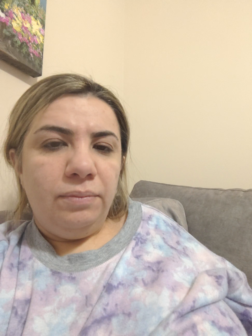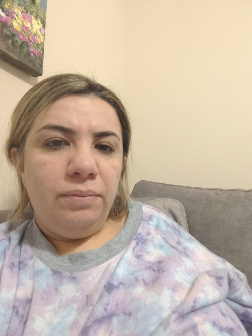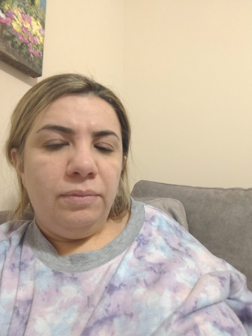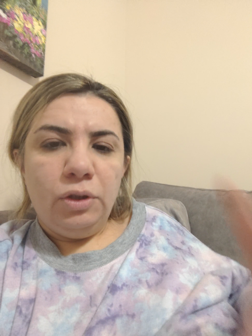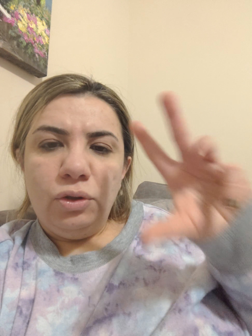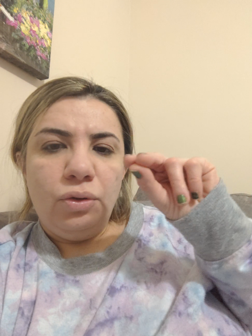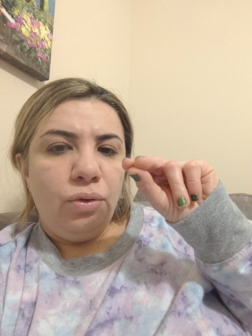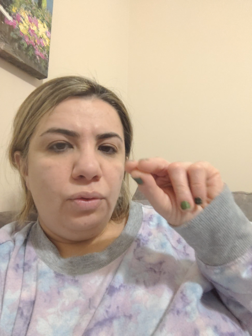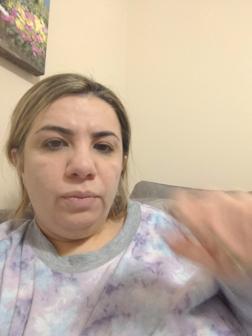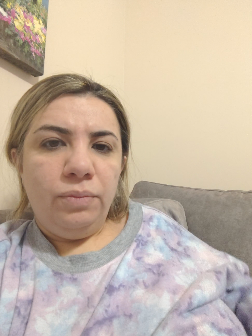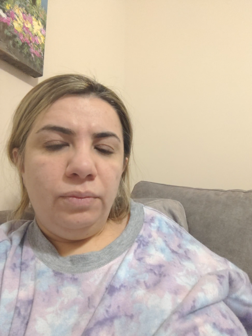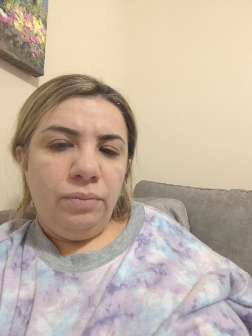no